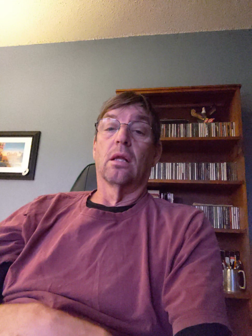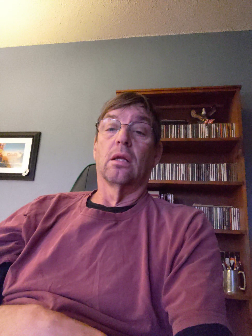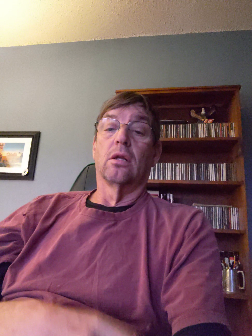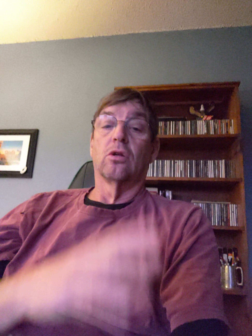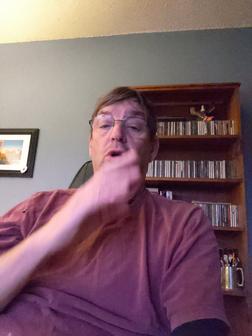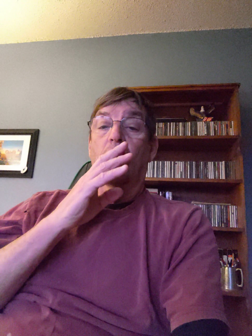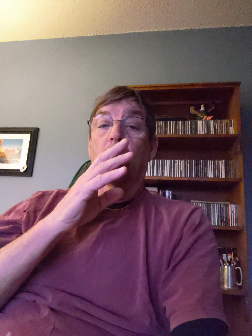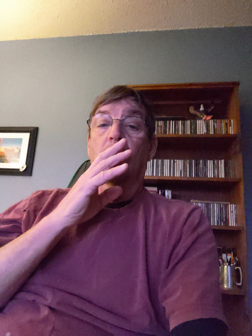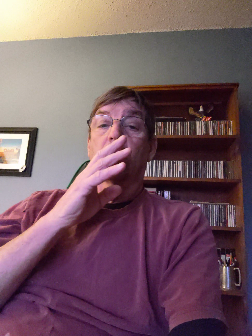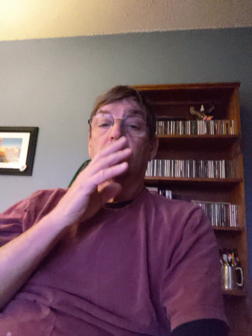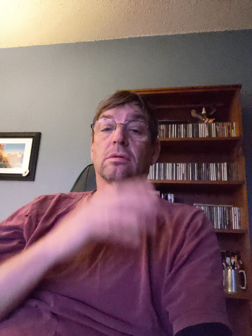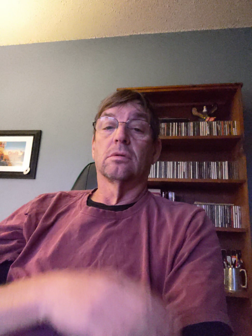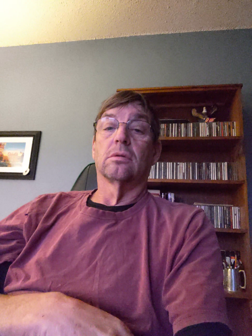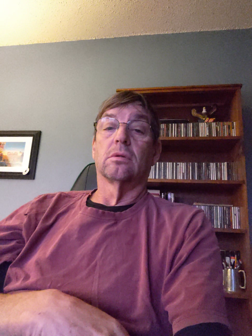talk